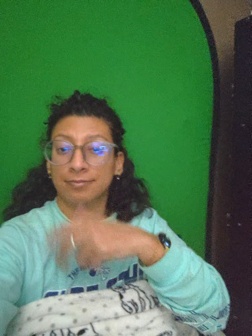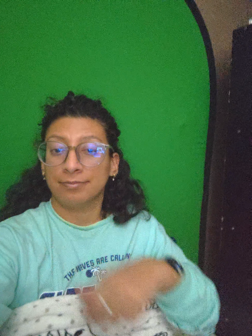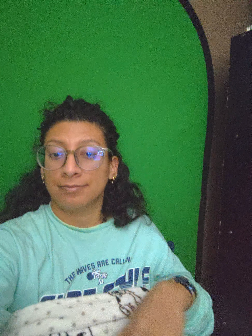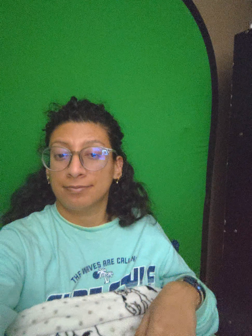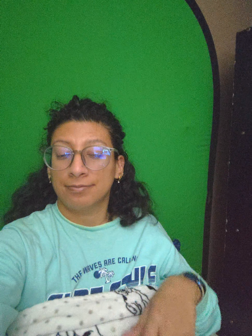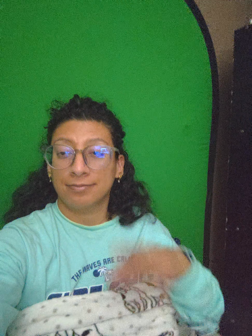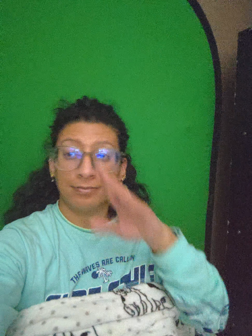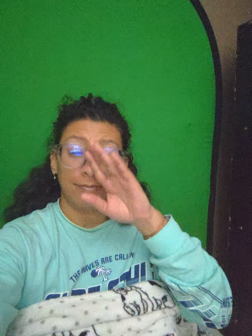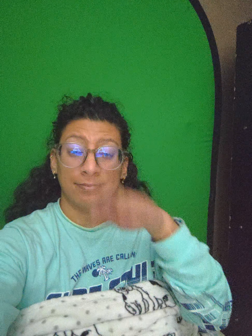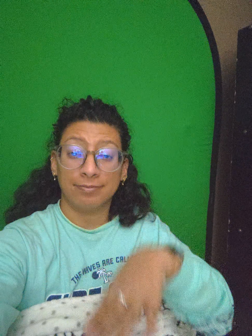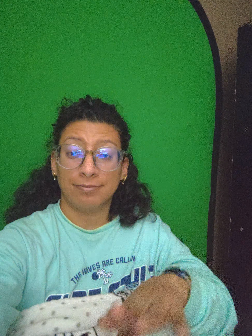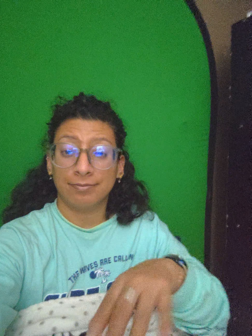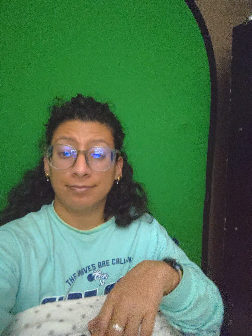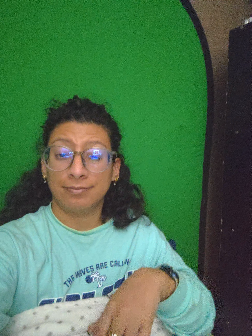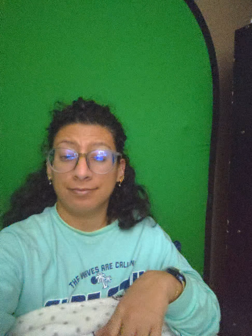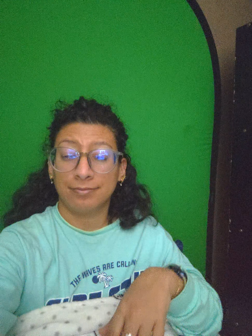elephant